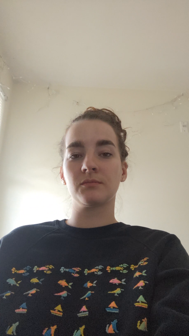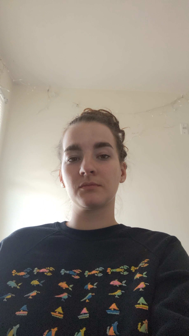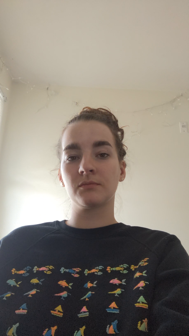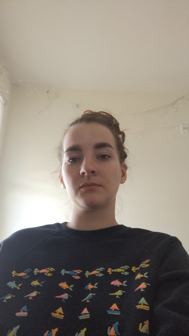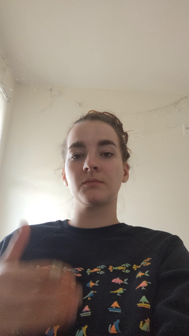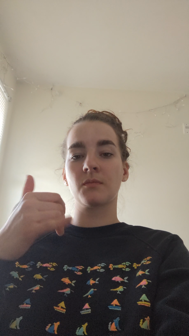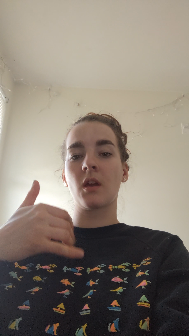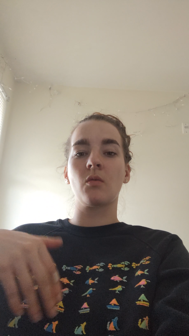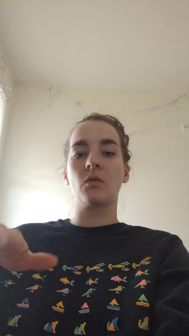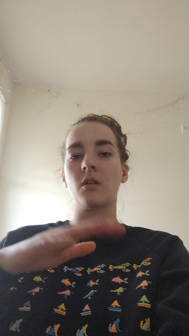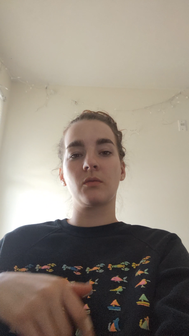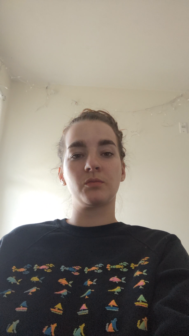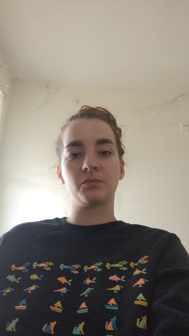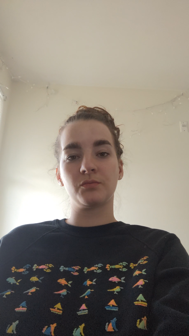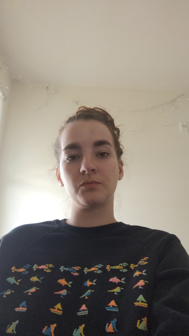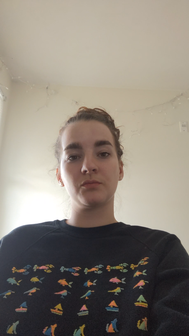playground